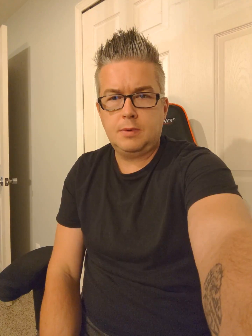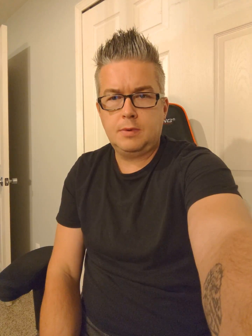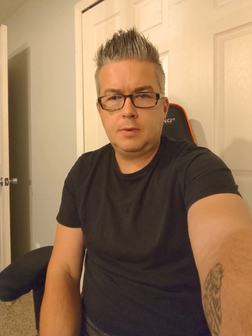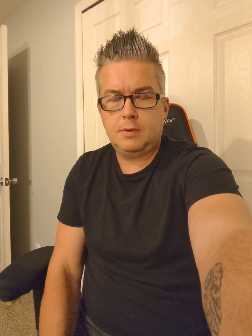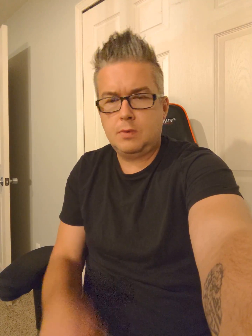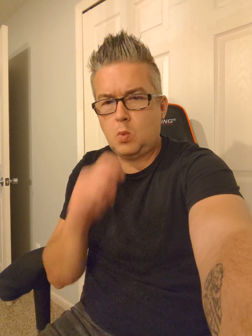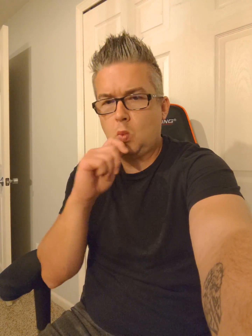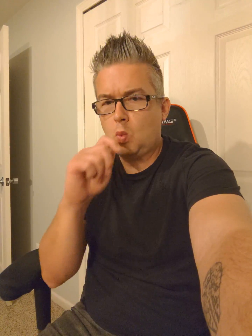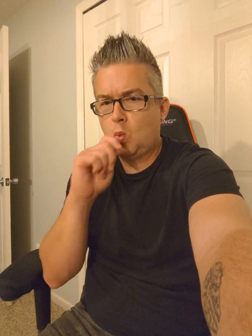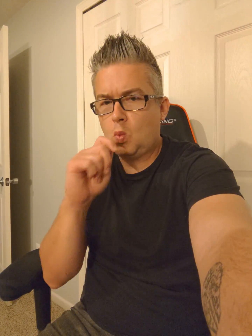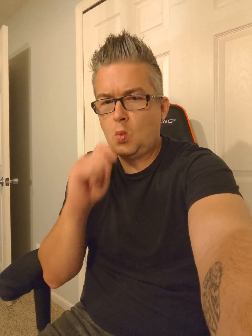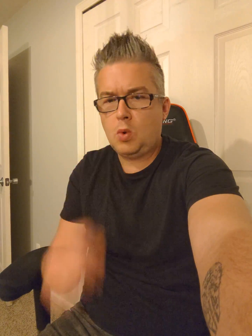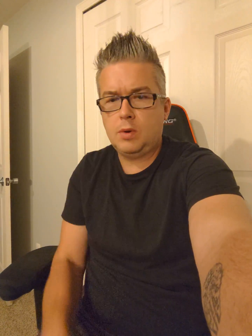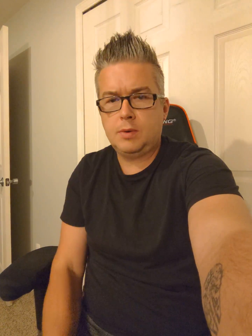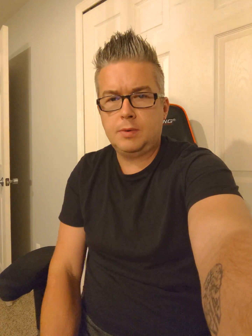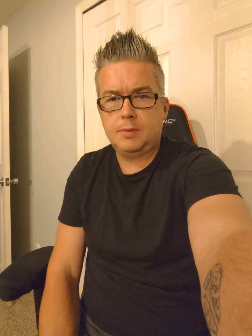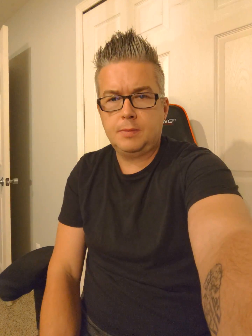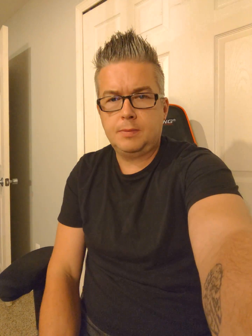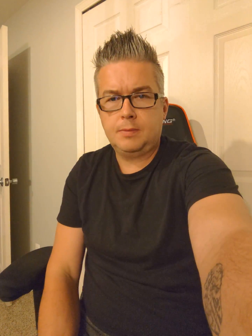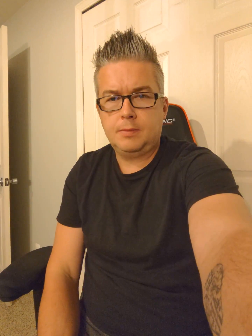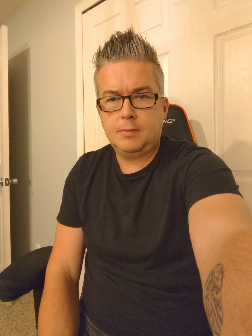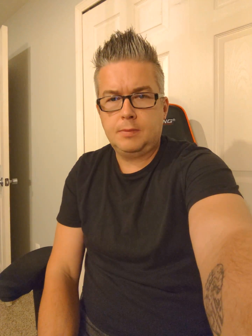popsicle